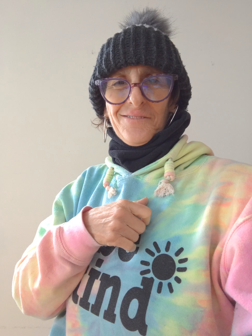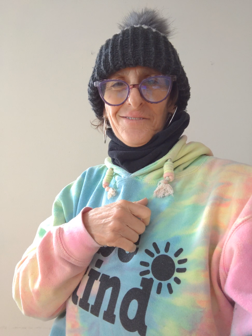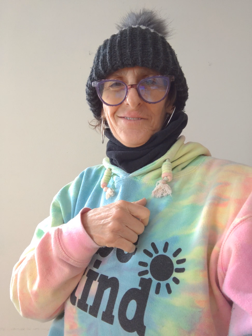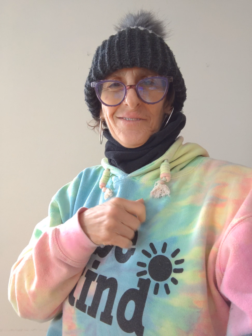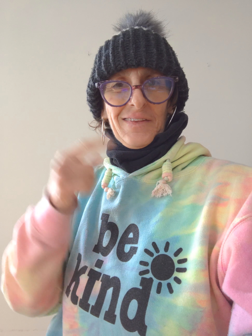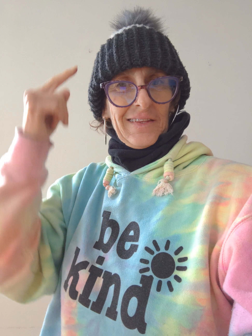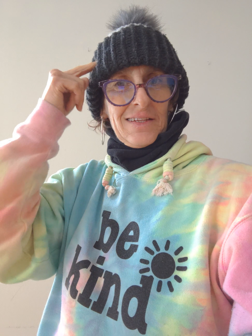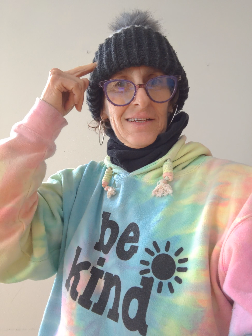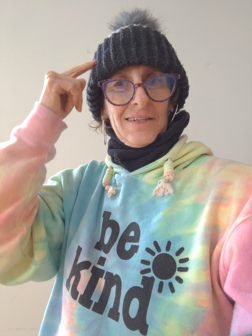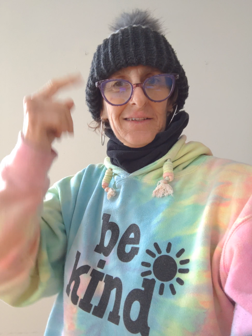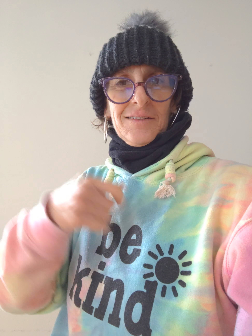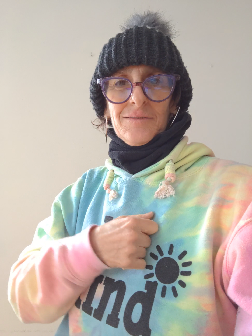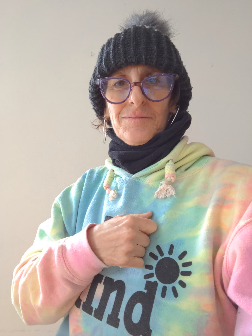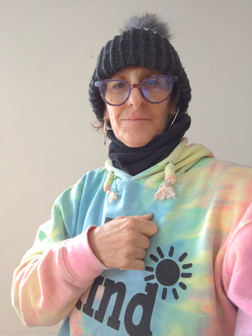think